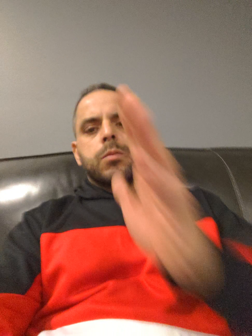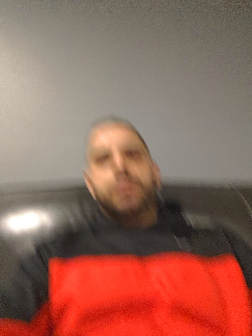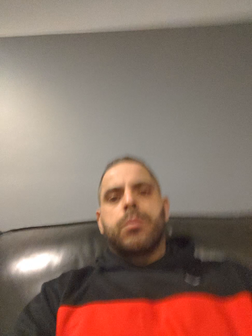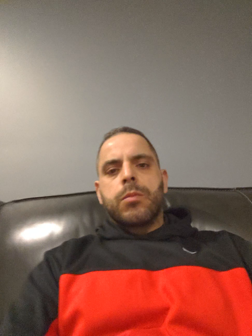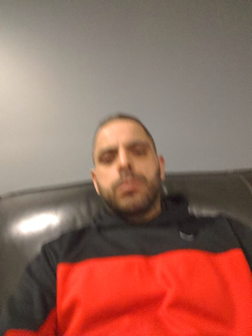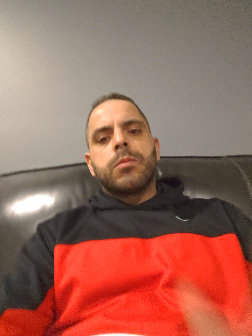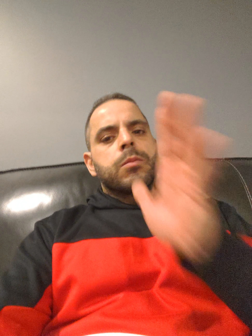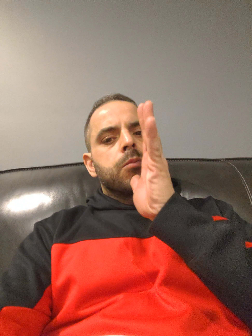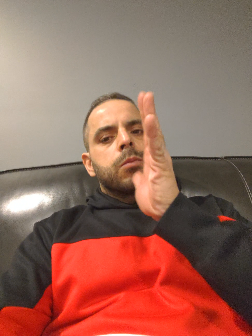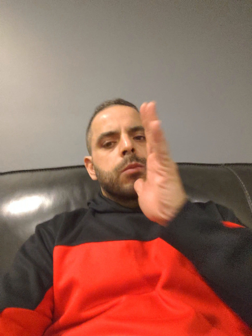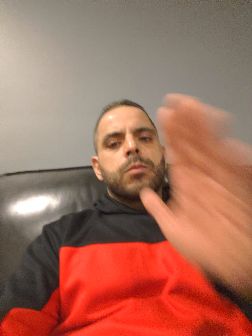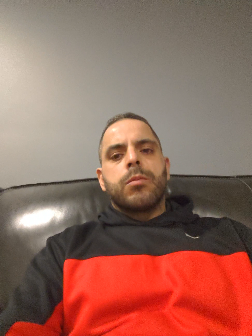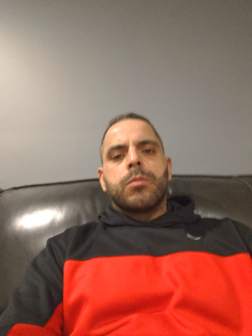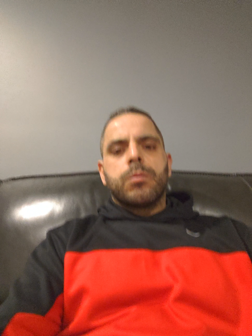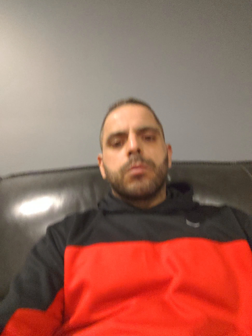mom